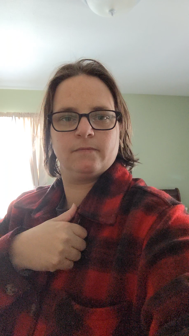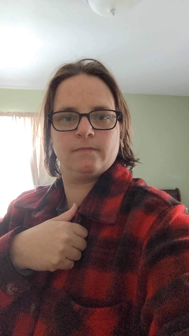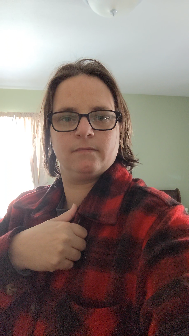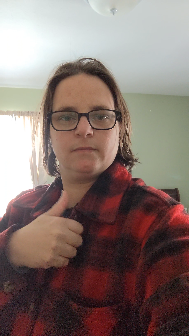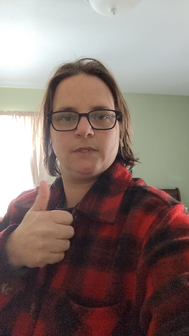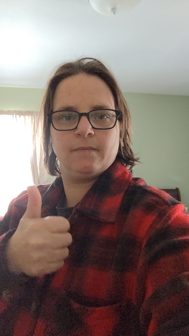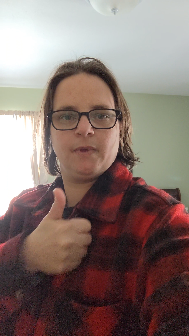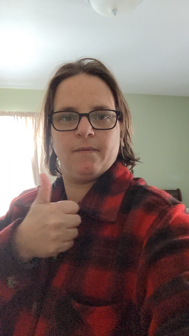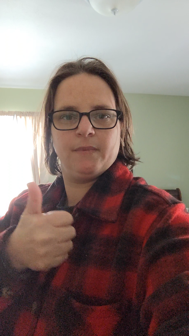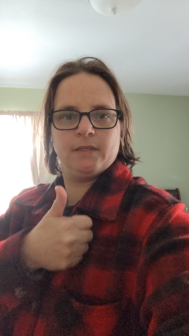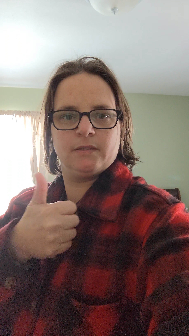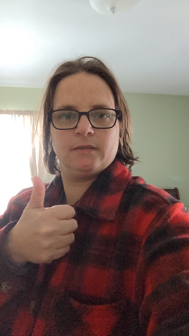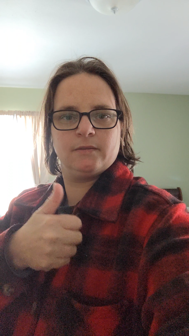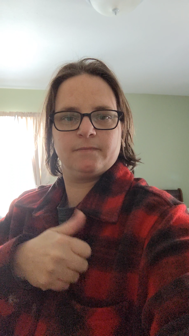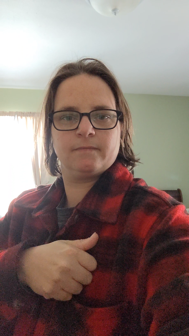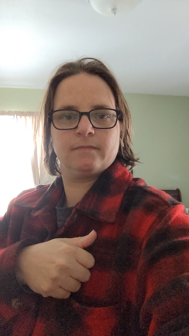basement